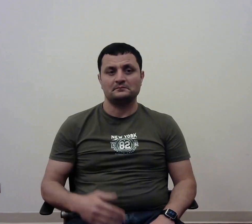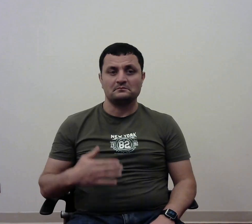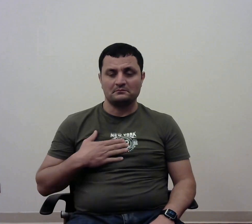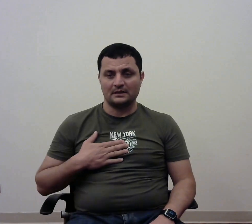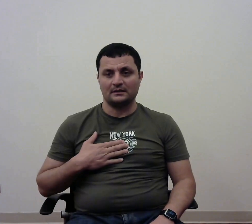mən